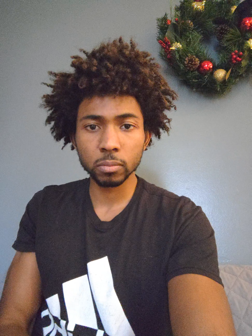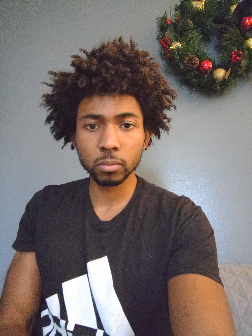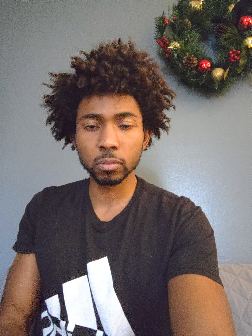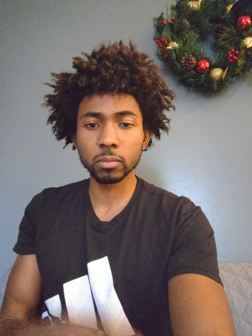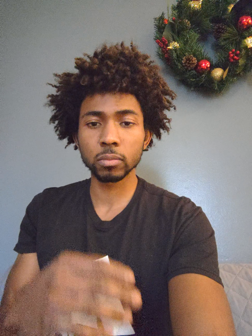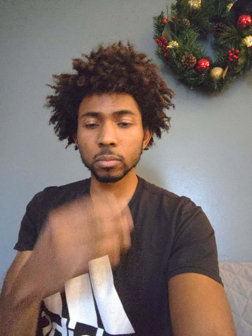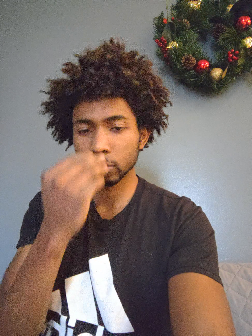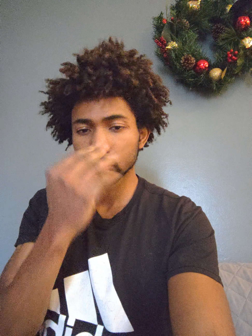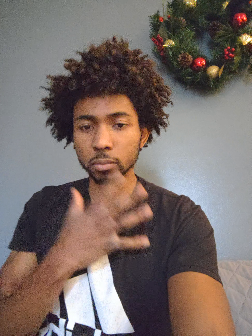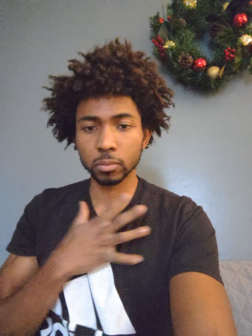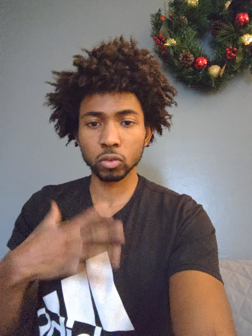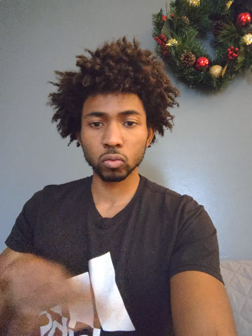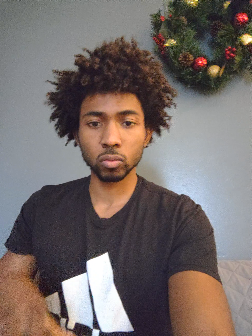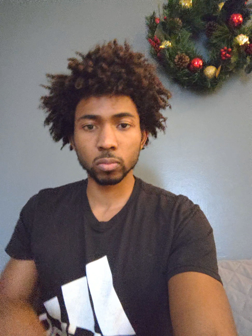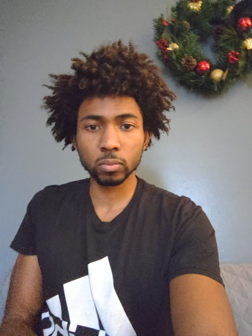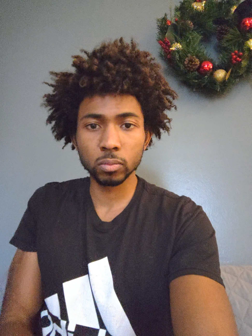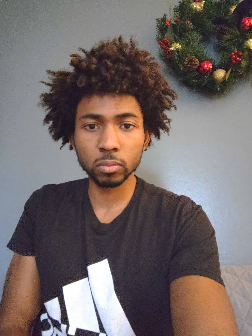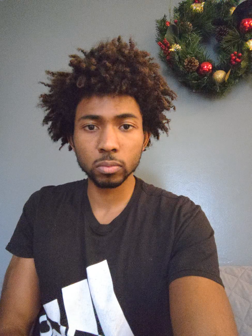pajamas